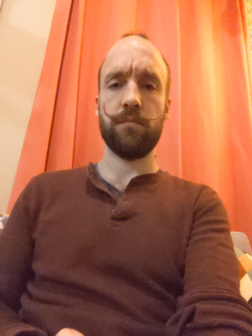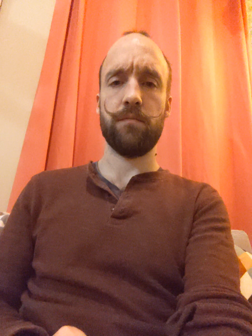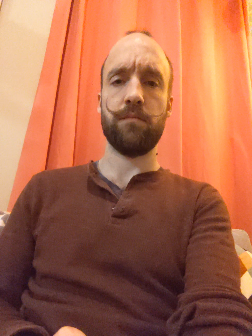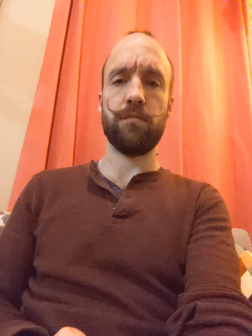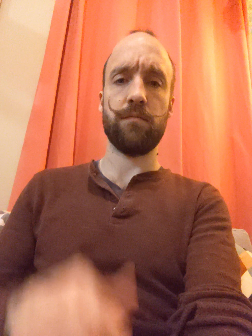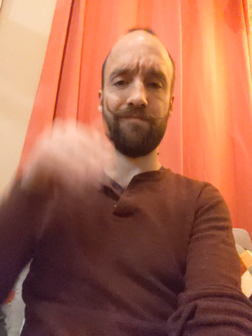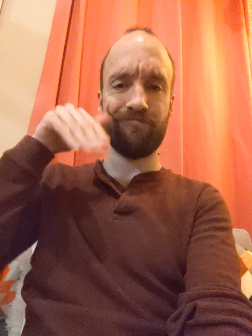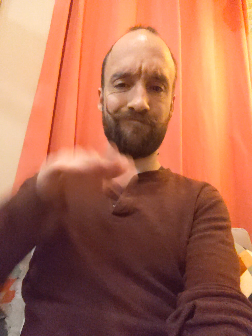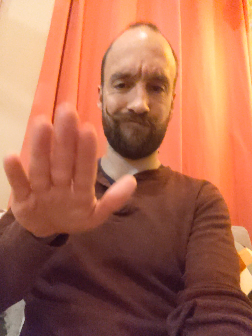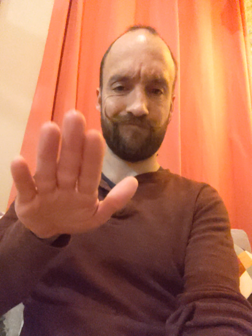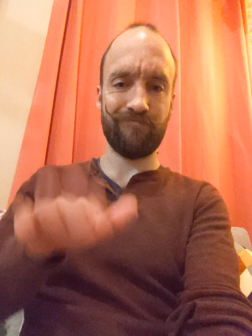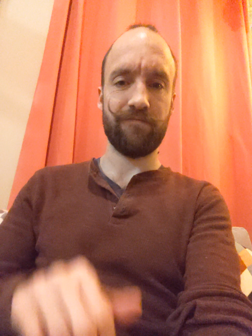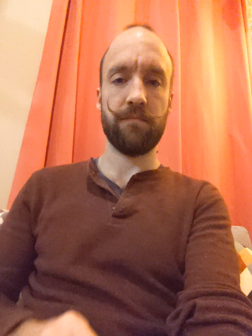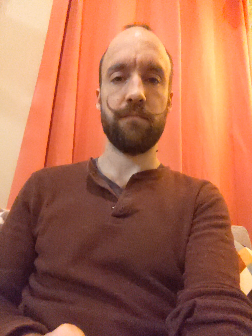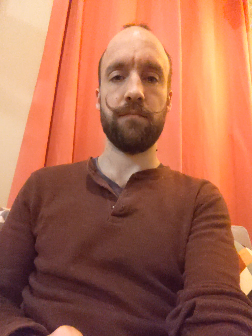into